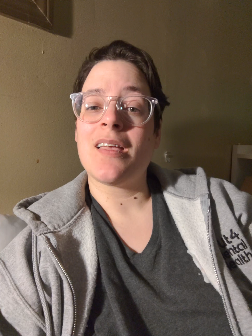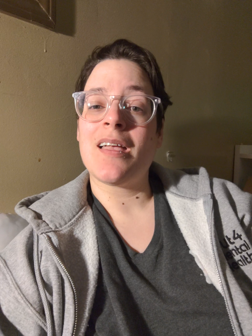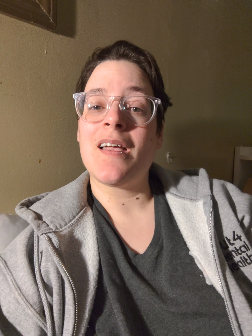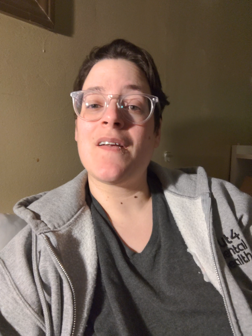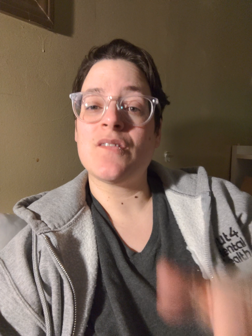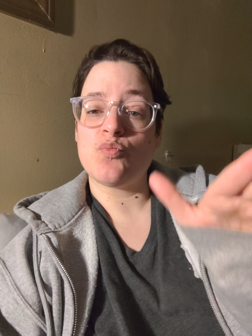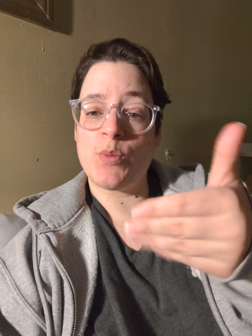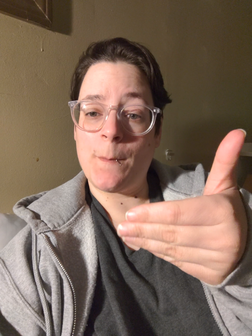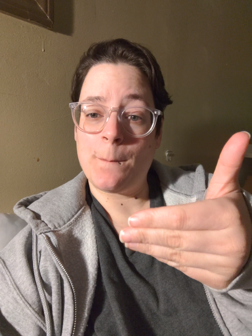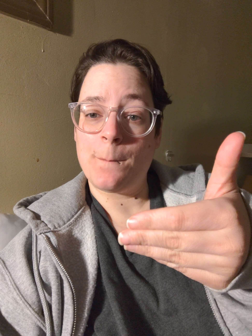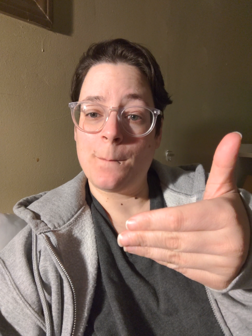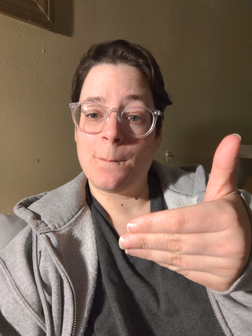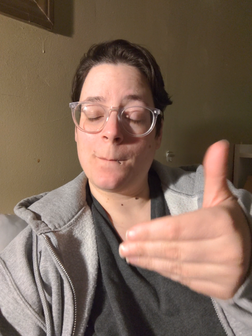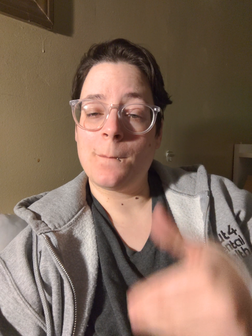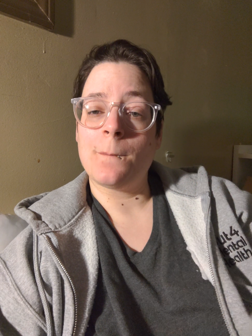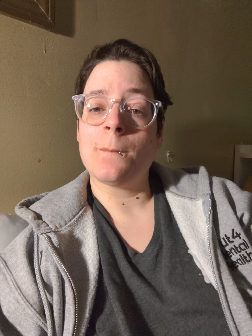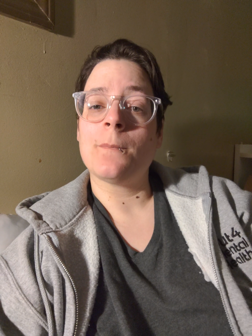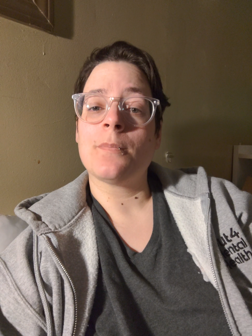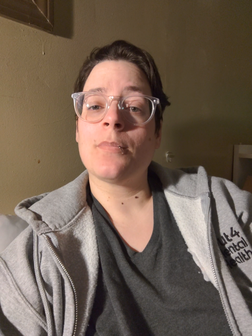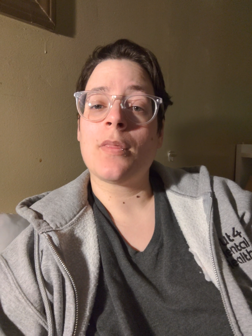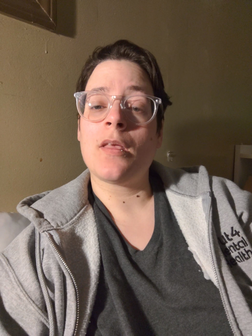room